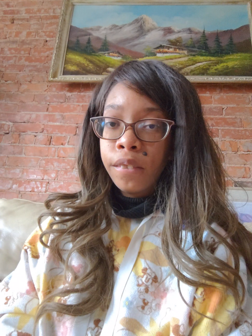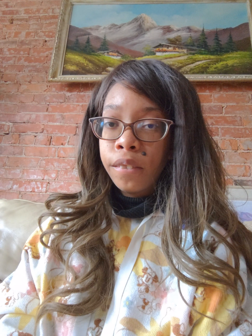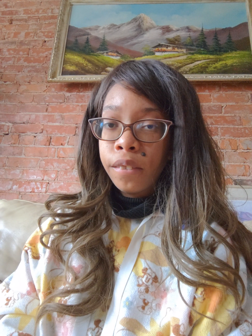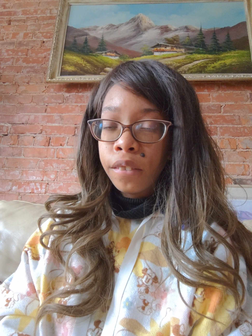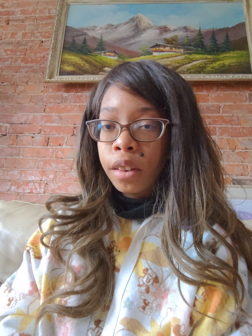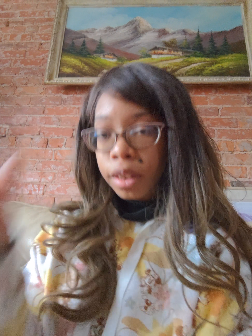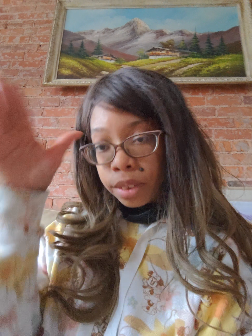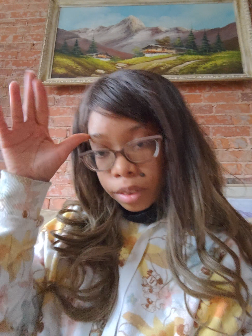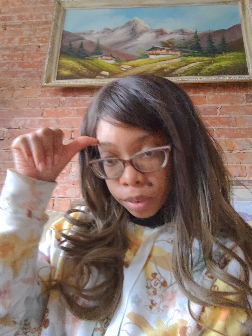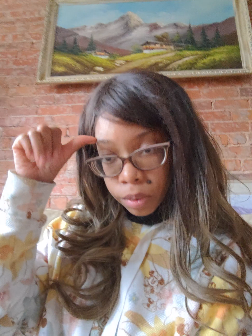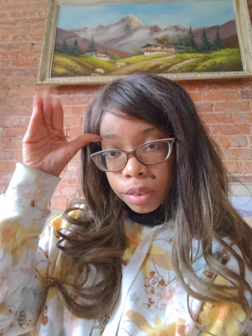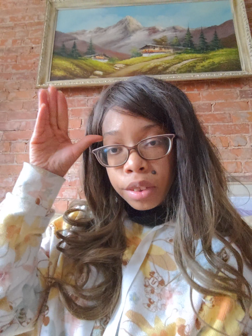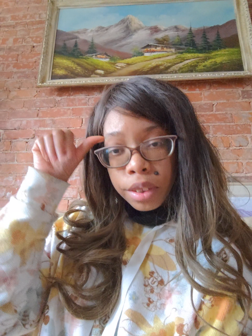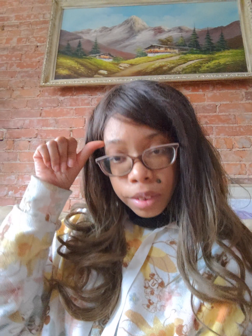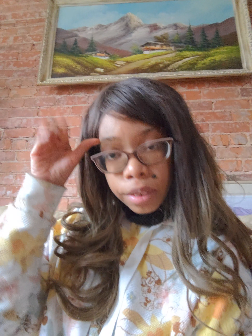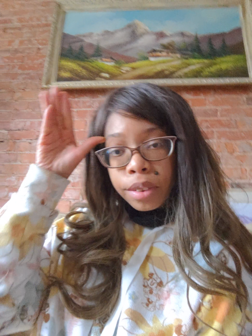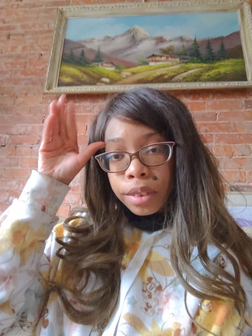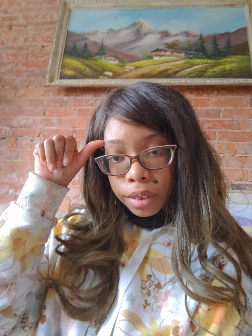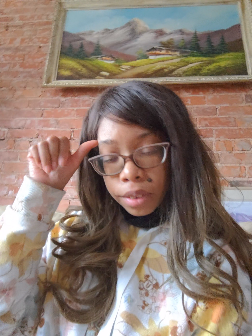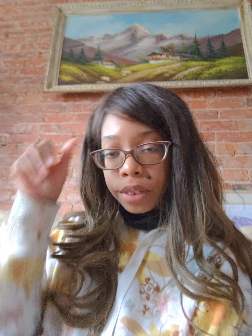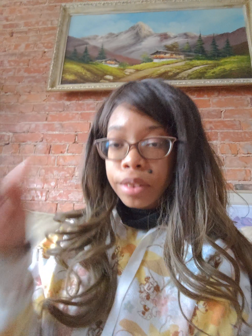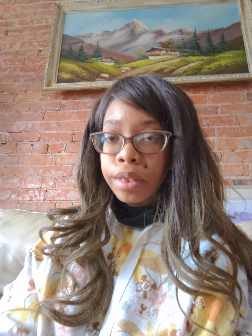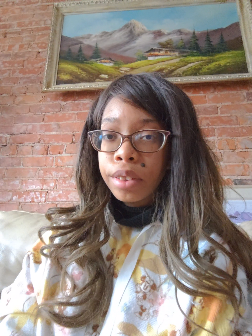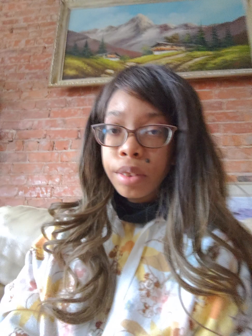donkey